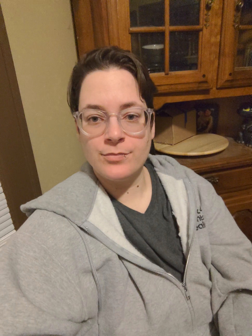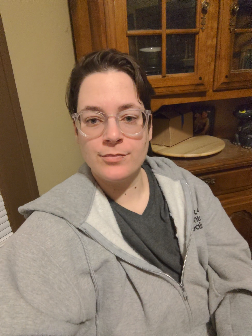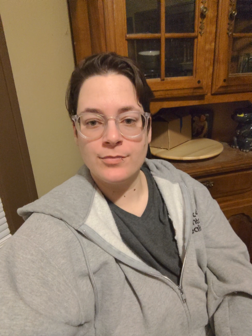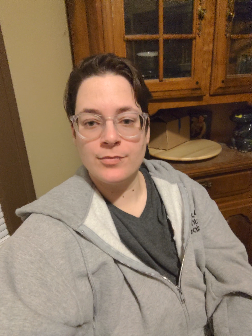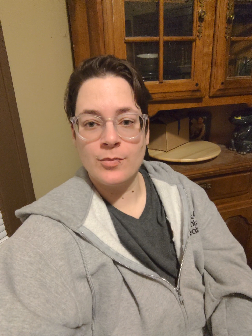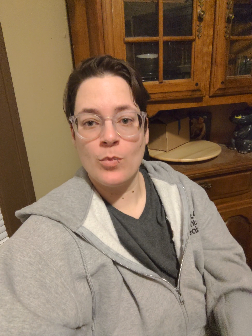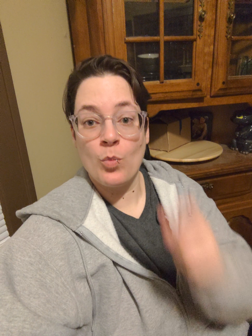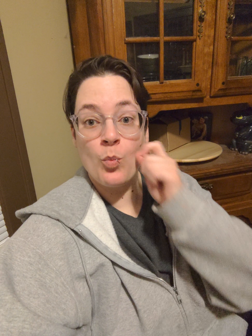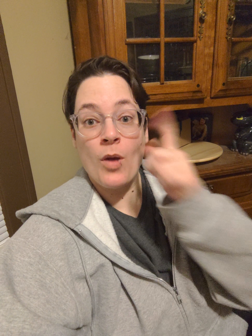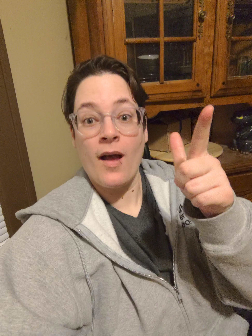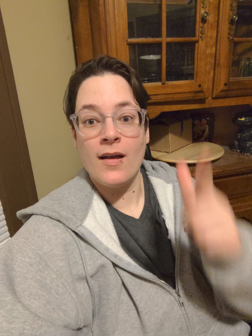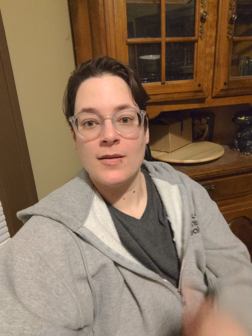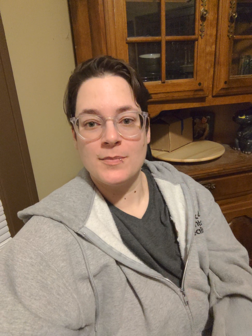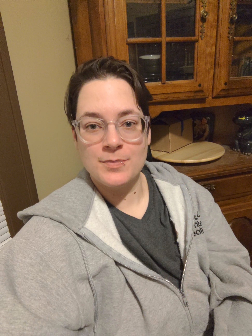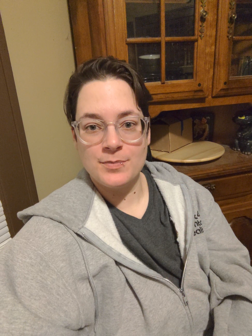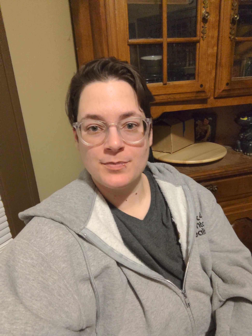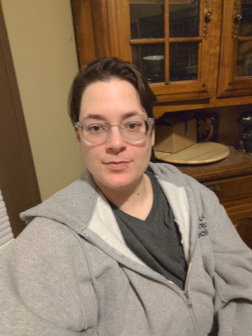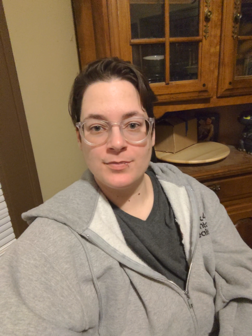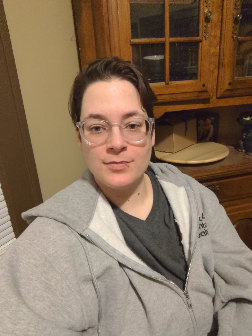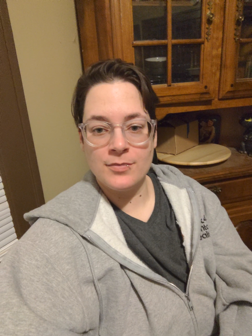wake